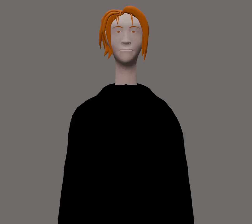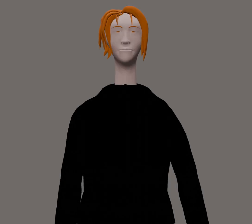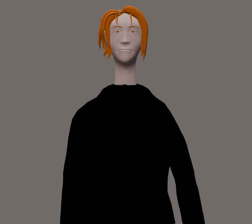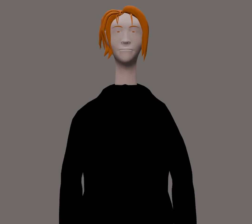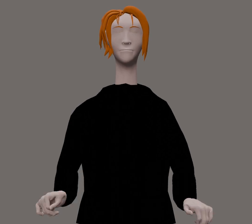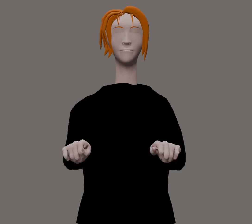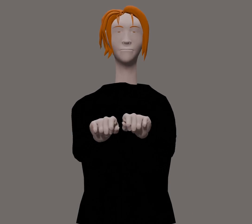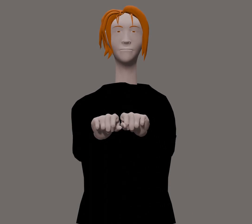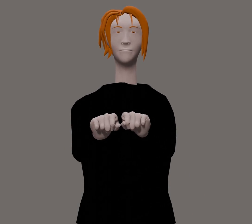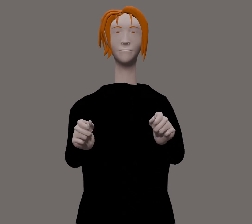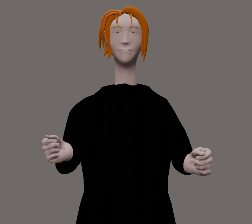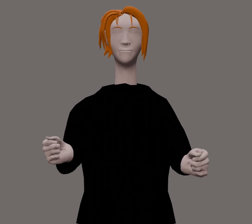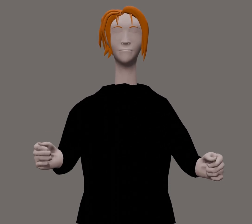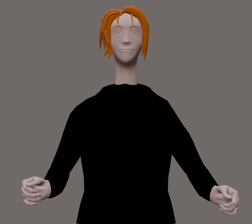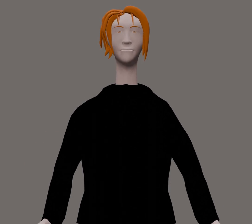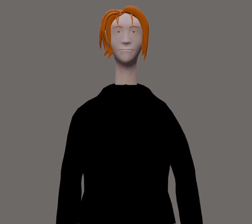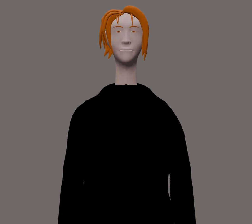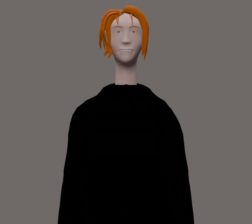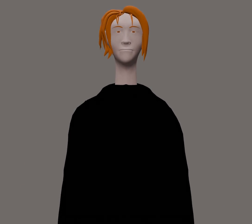Break